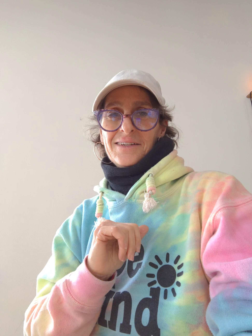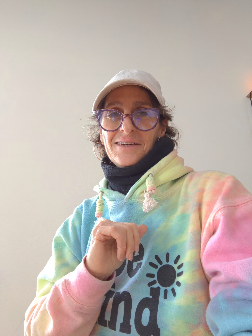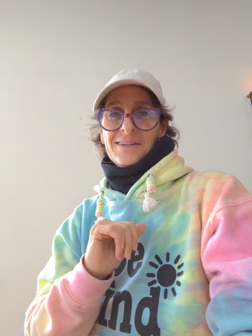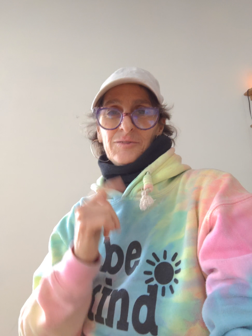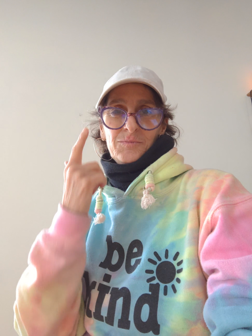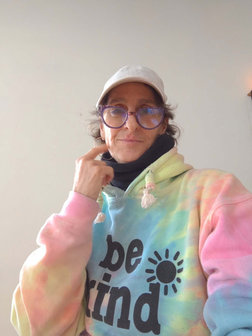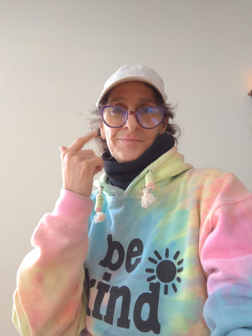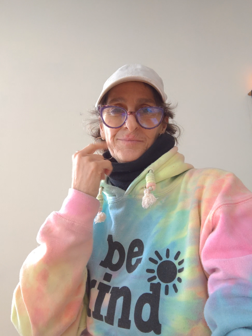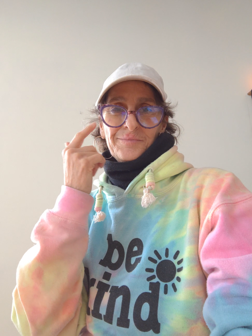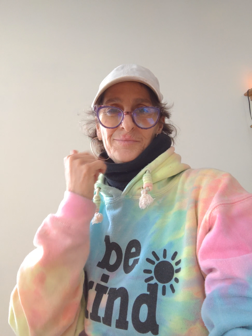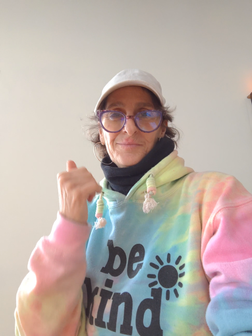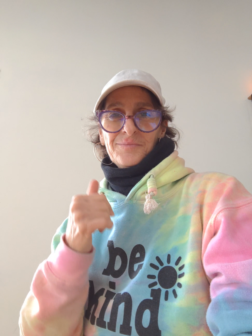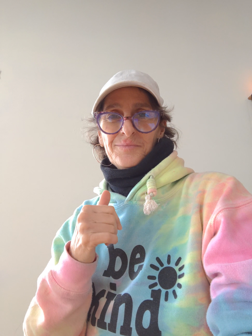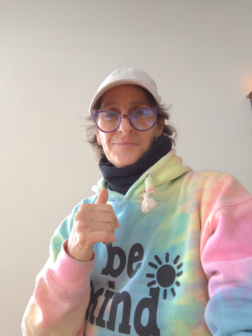cry